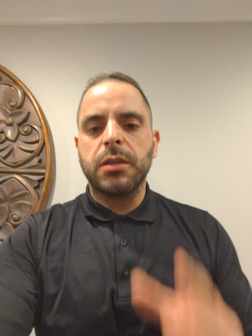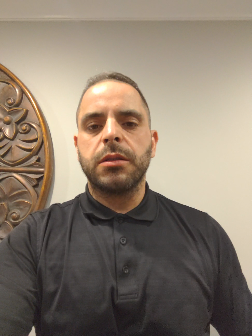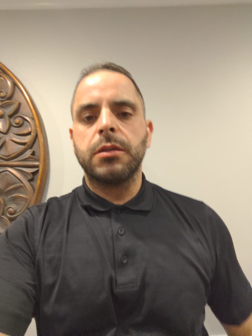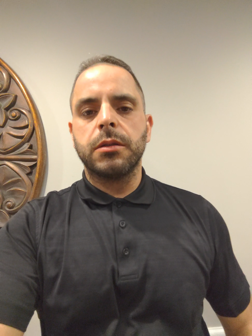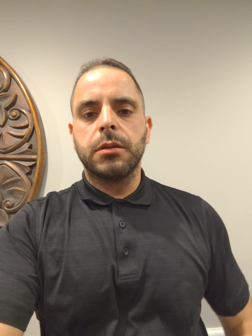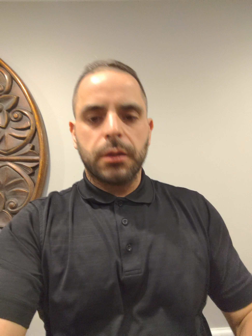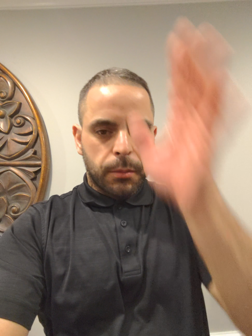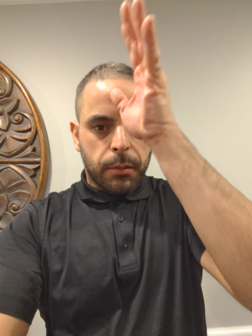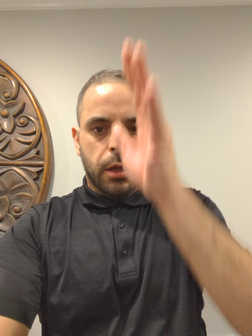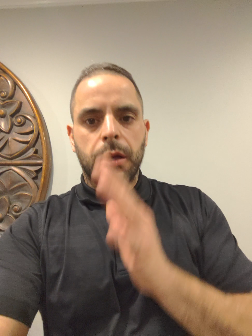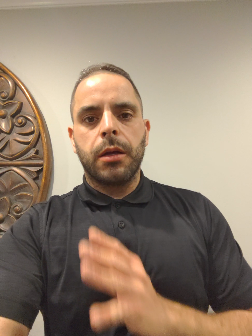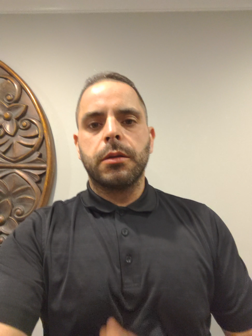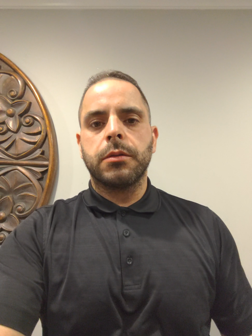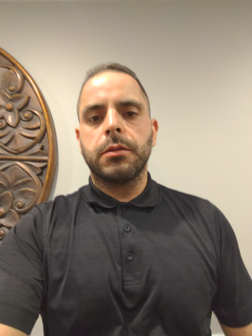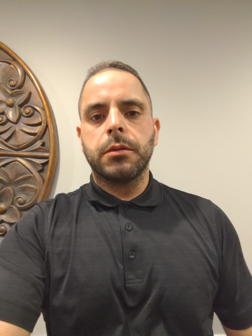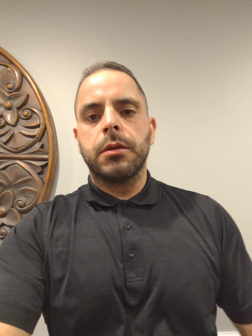man